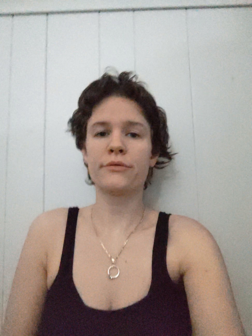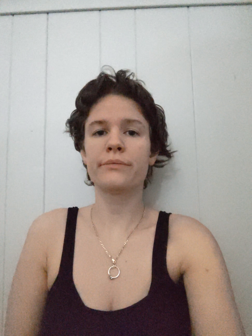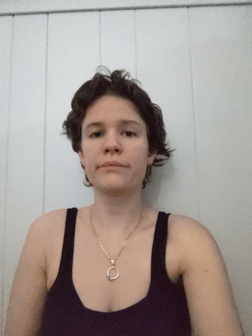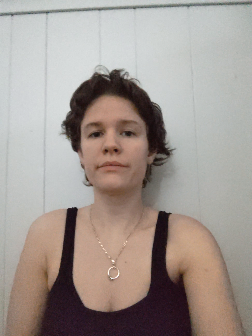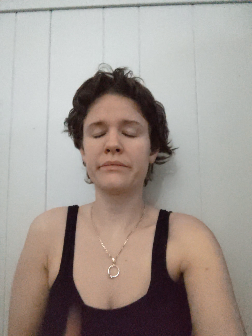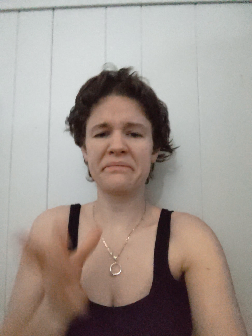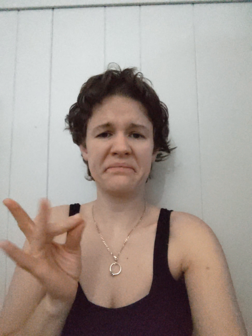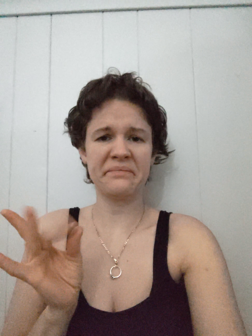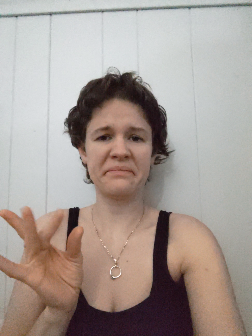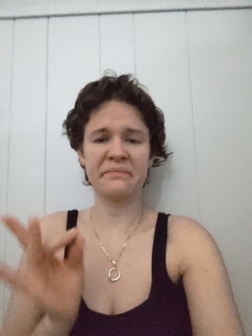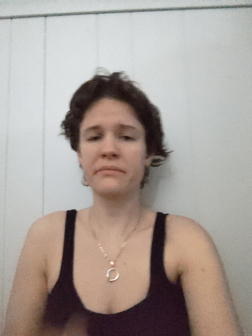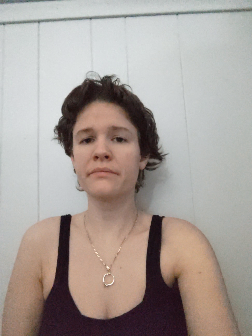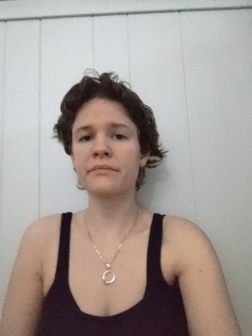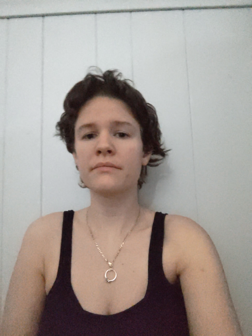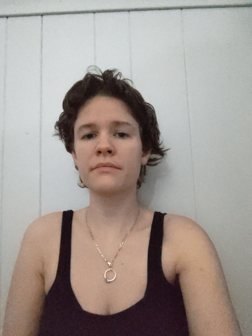sticky